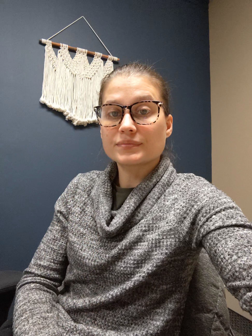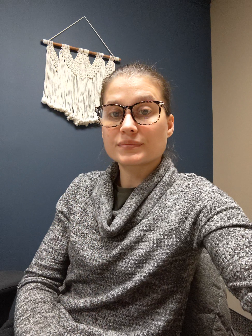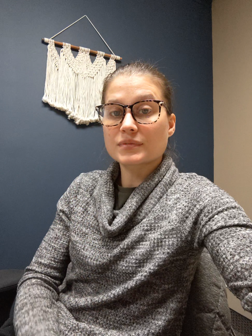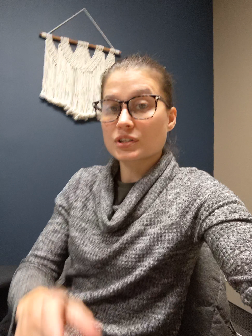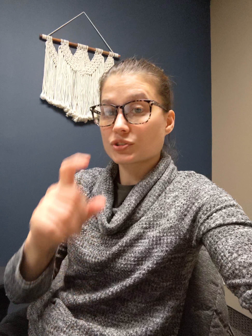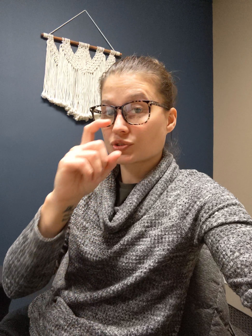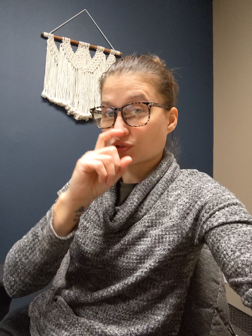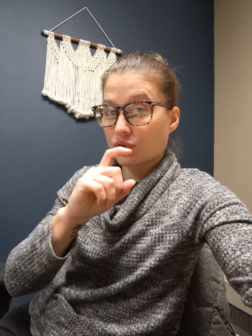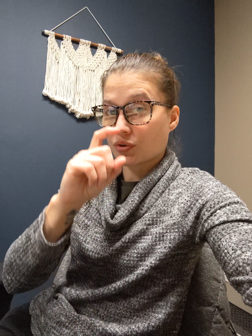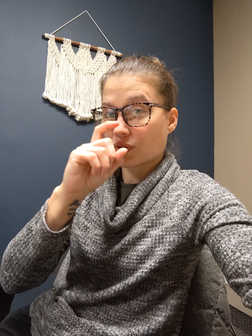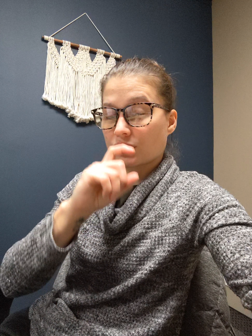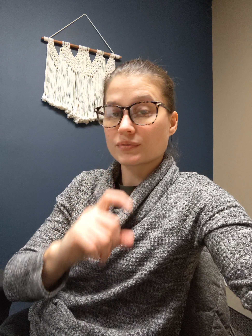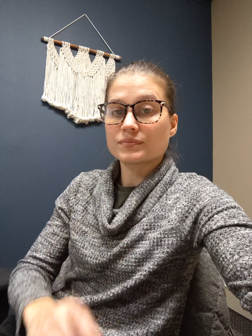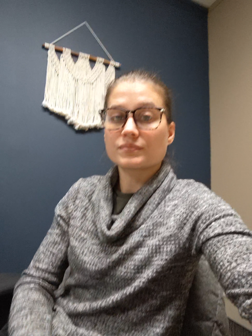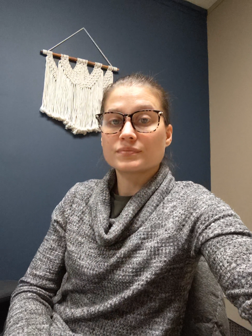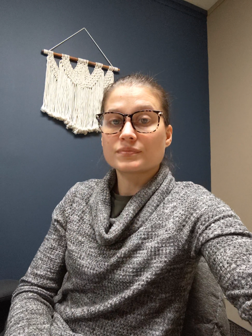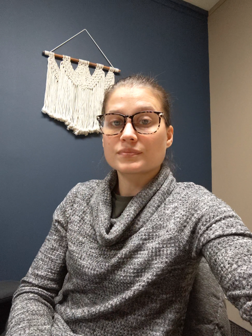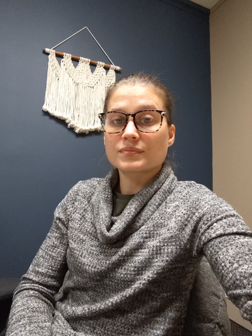doll